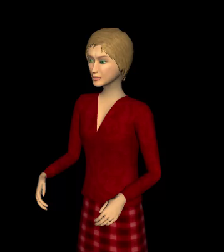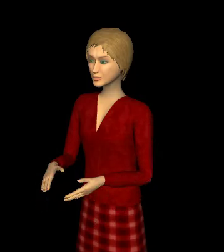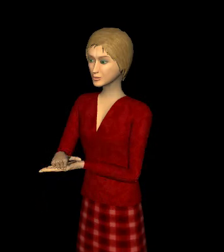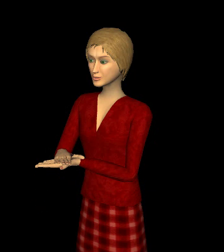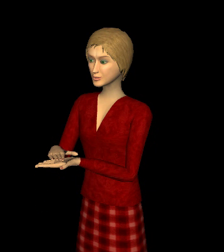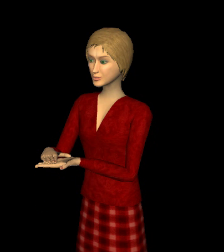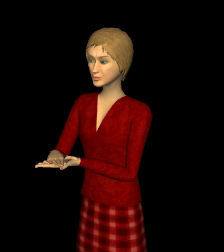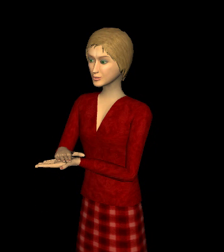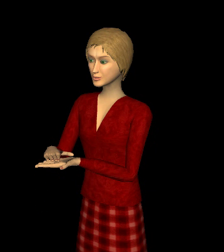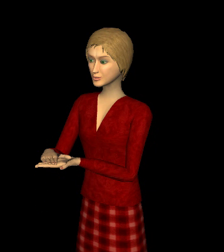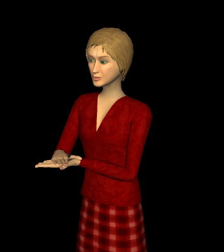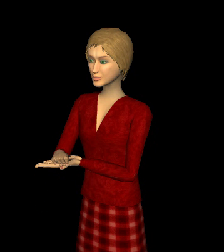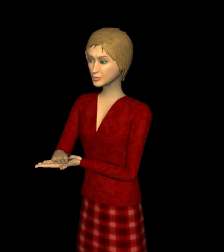يغفر